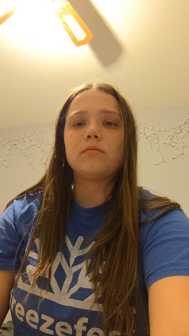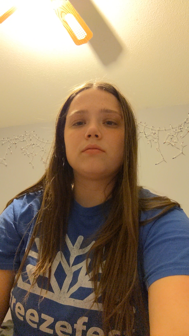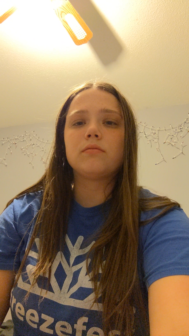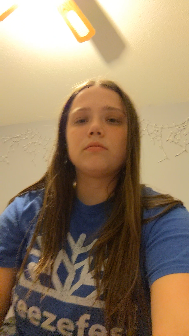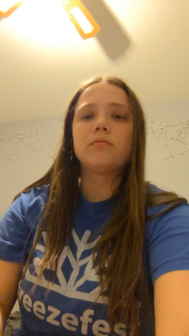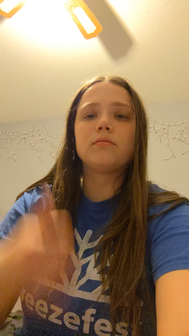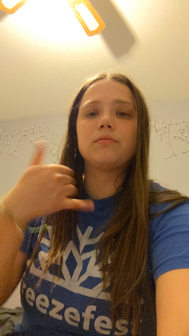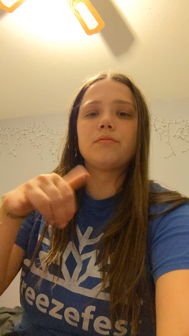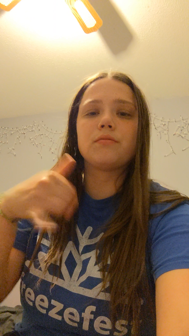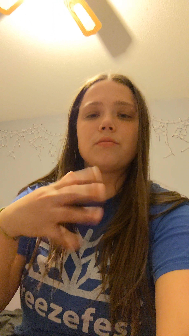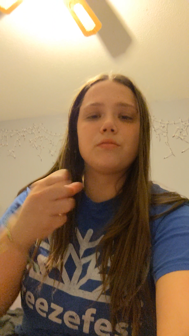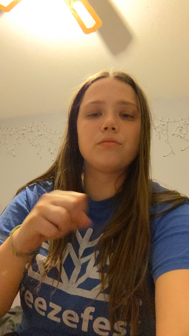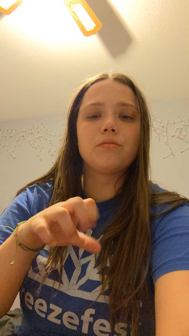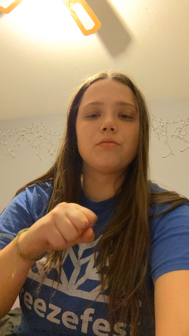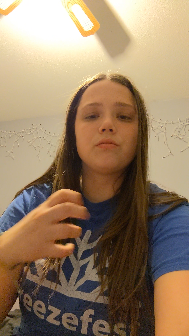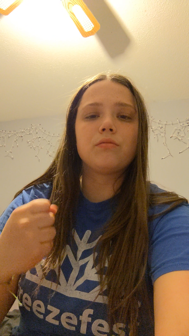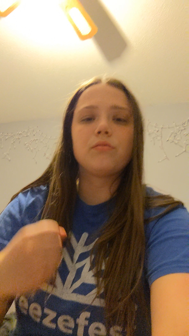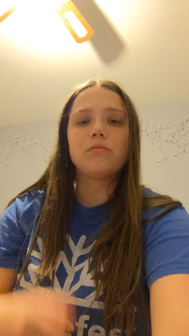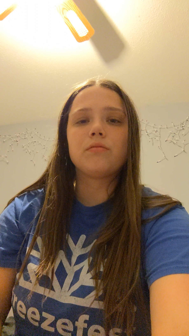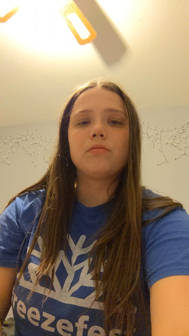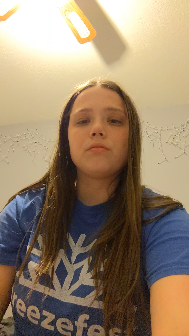play dough